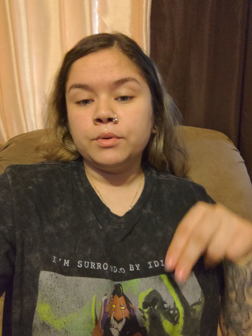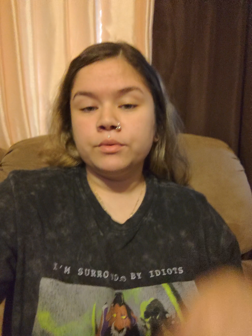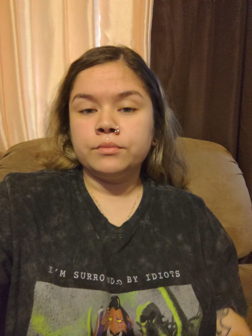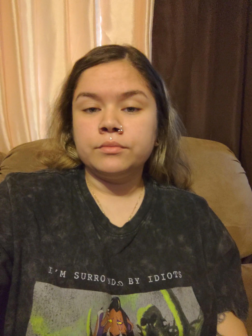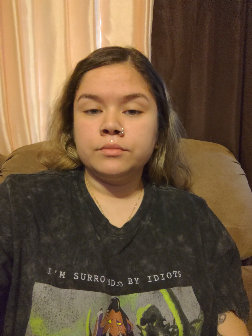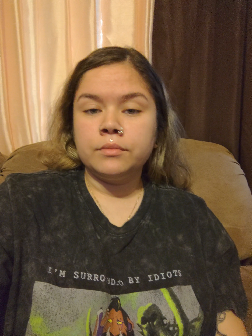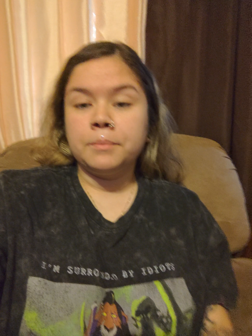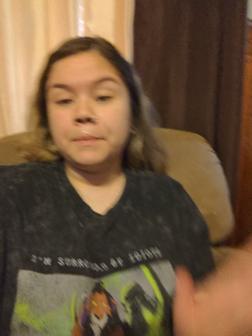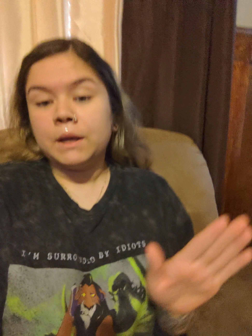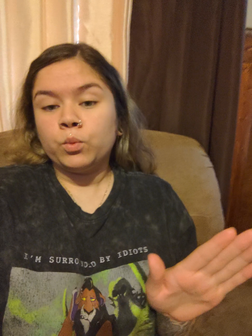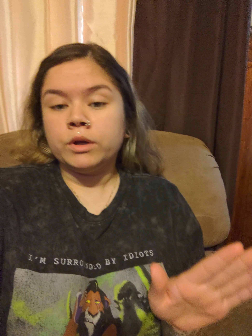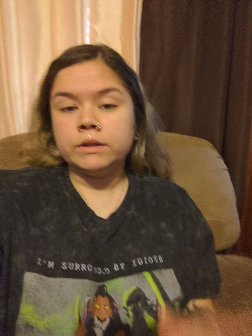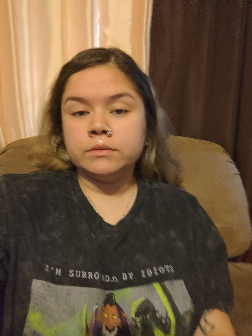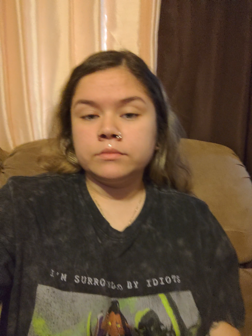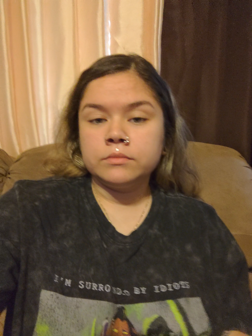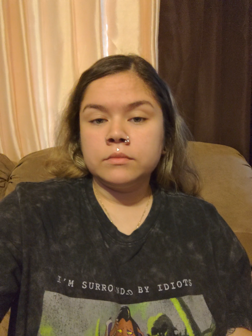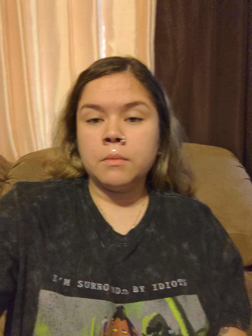penguin